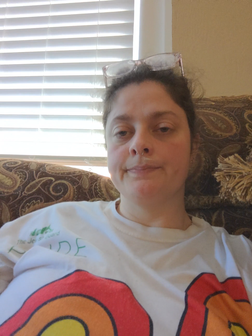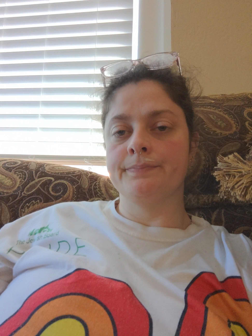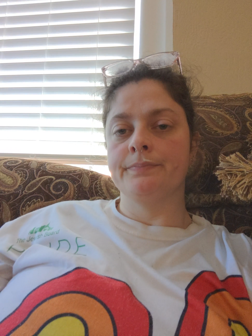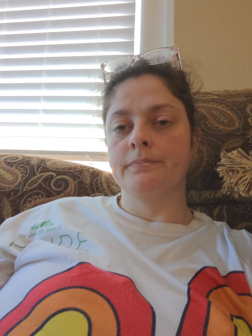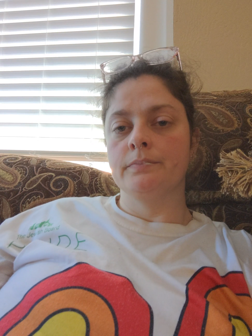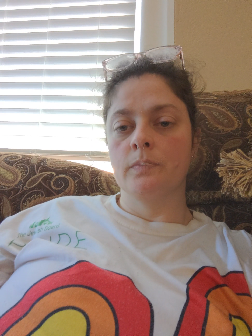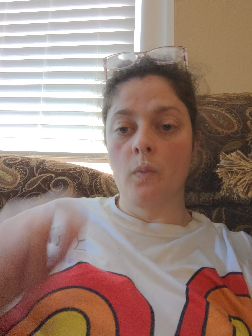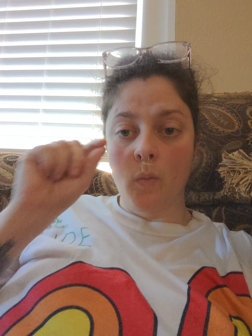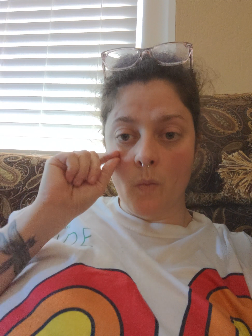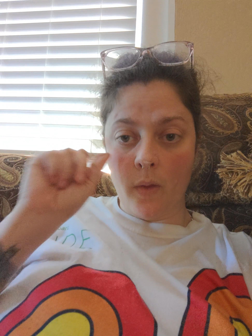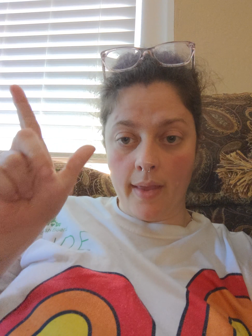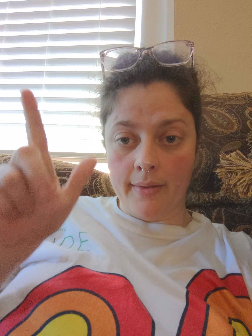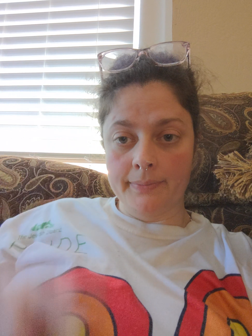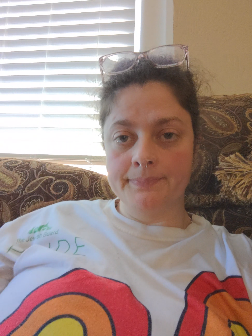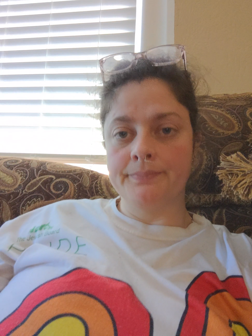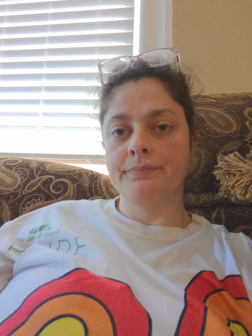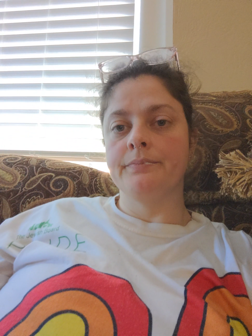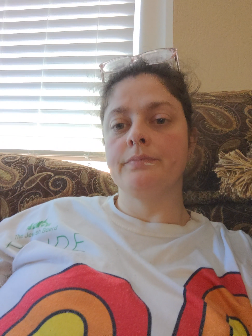wake